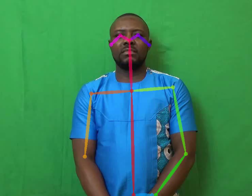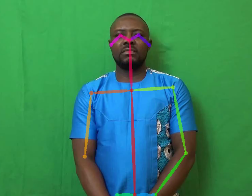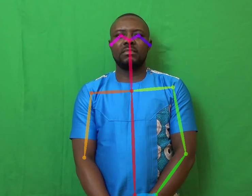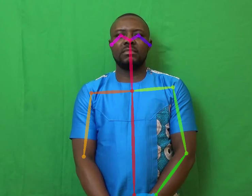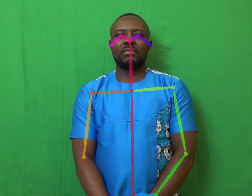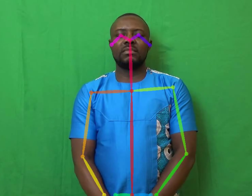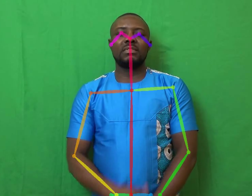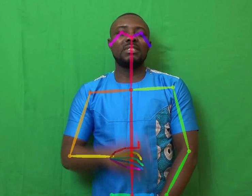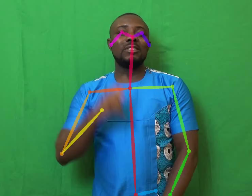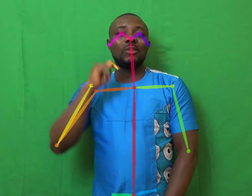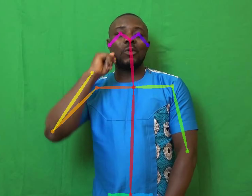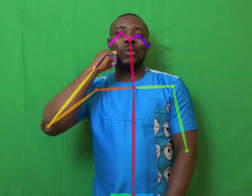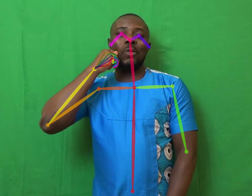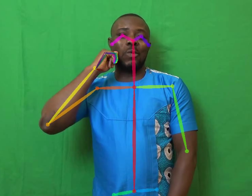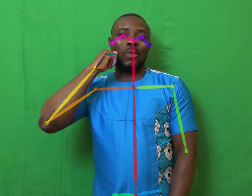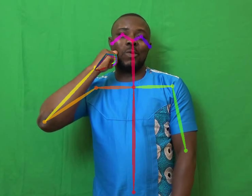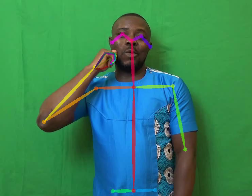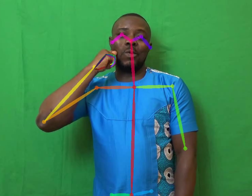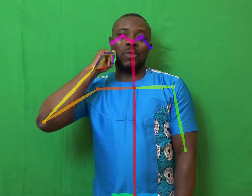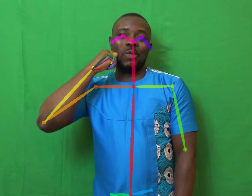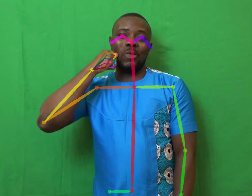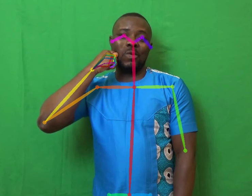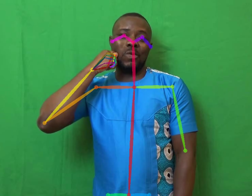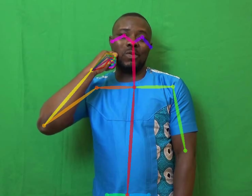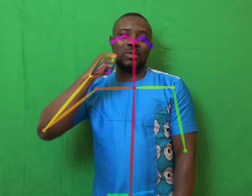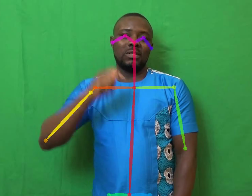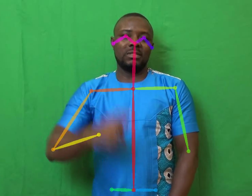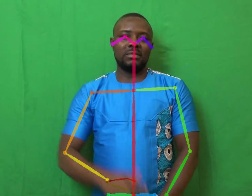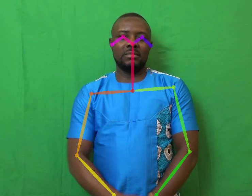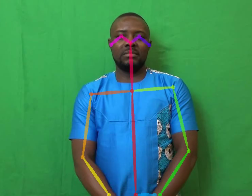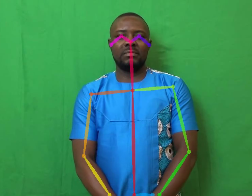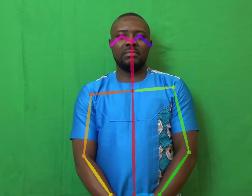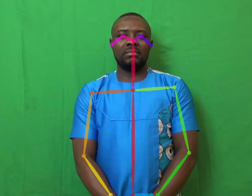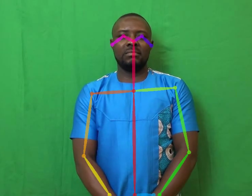tomato